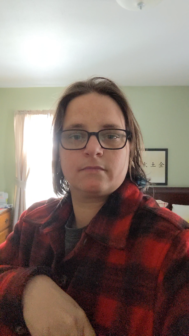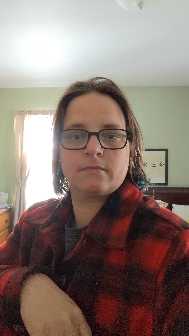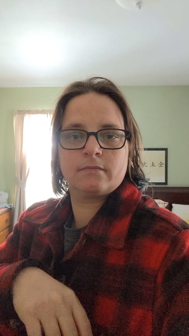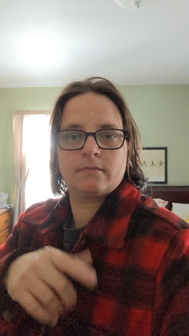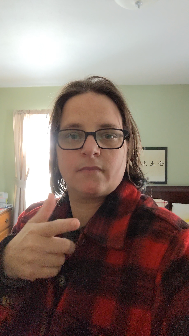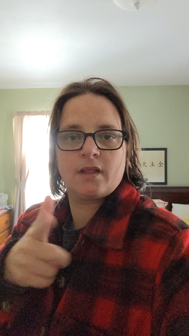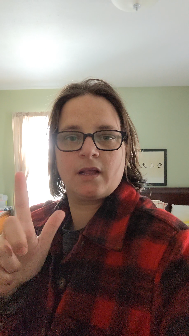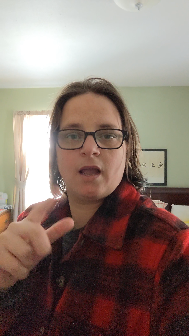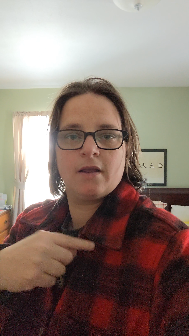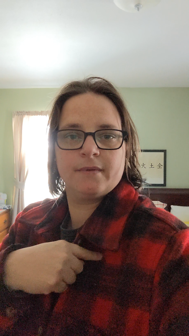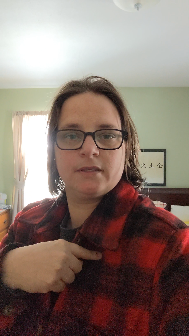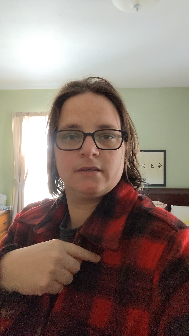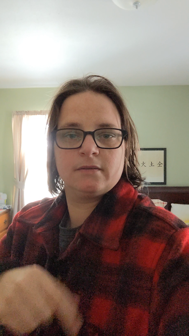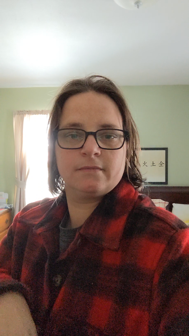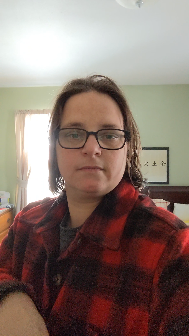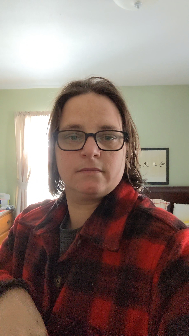let me